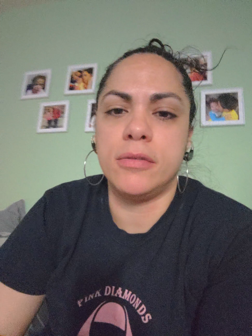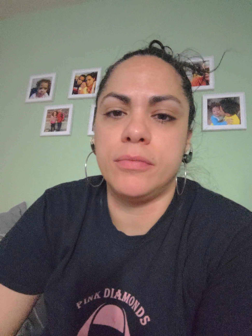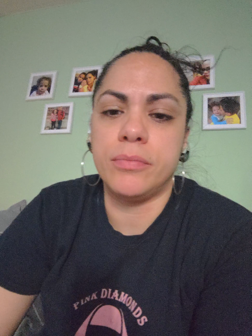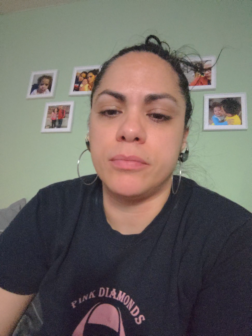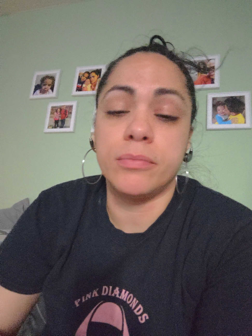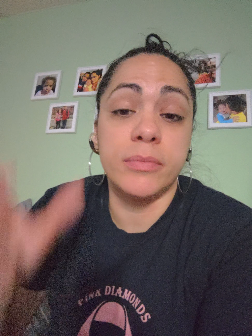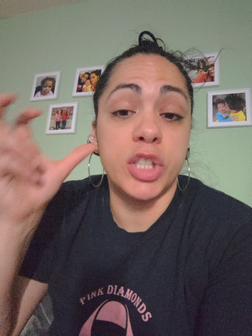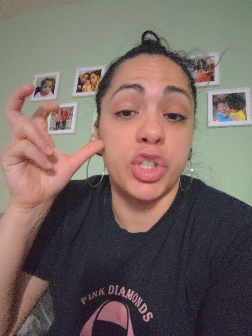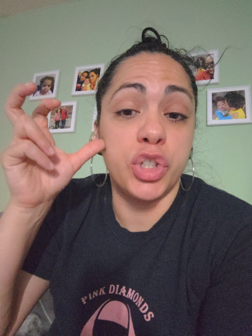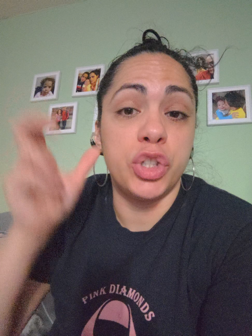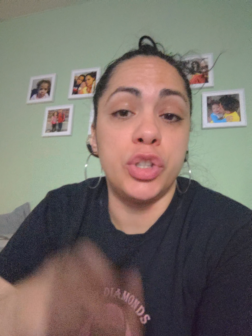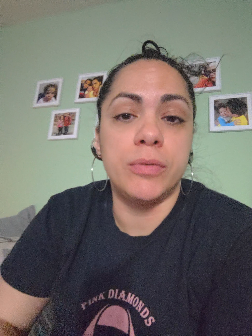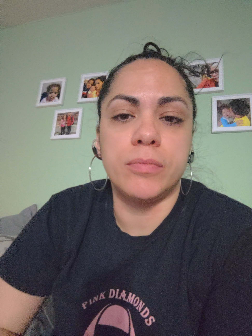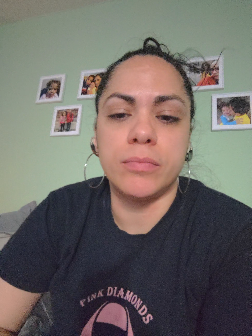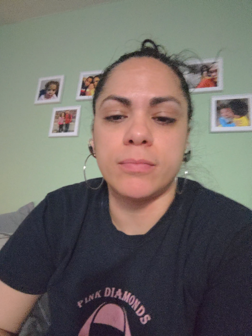hear